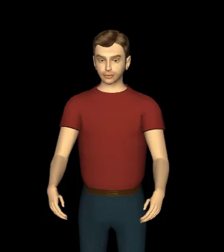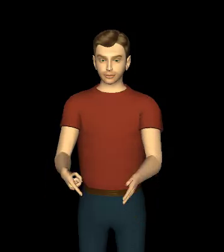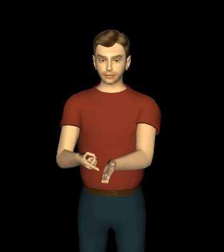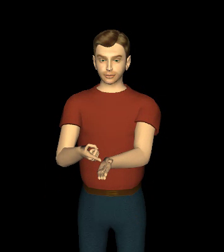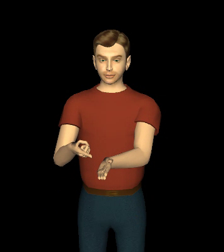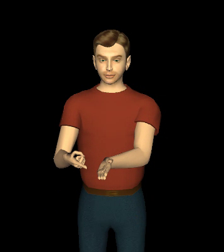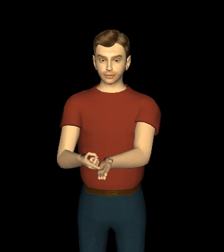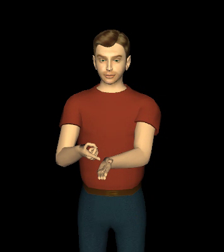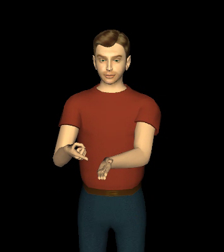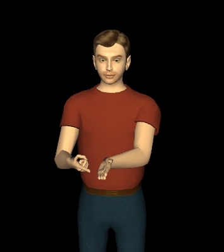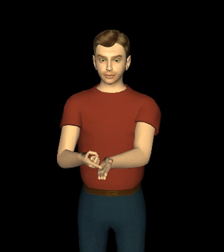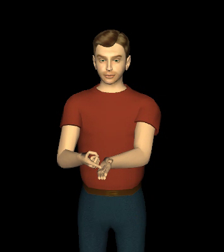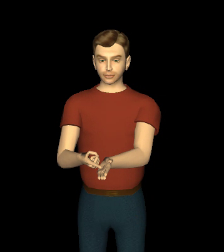يكرر